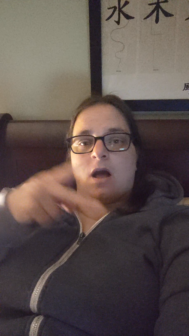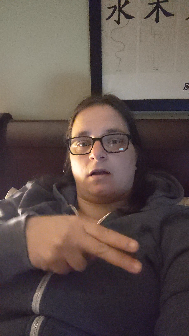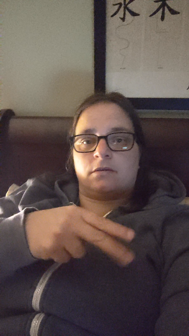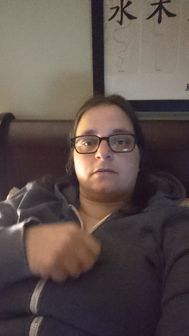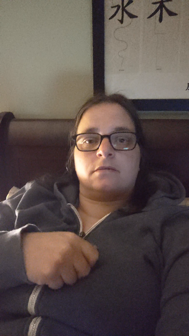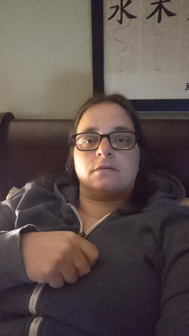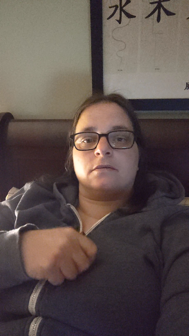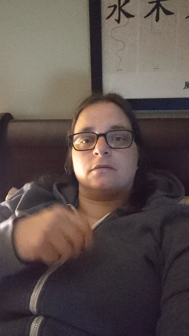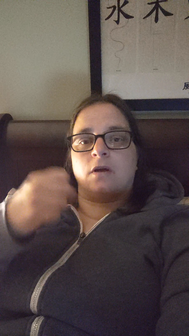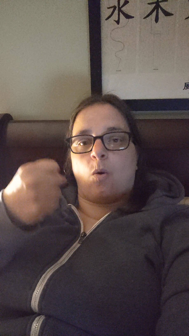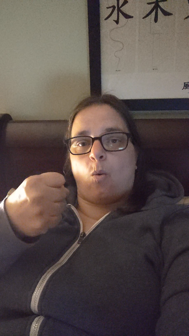hold